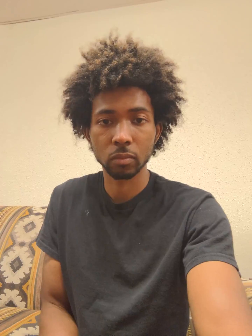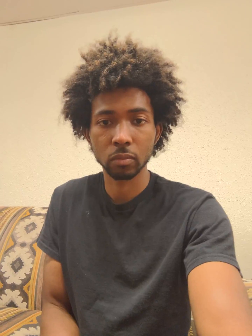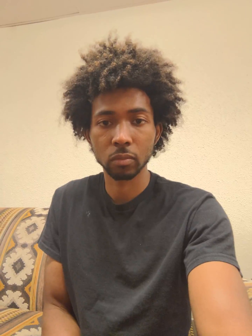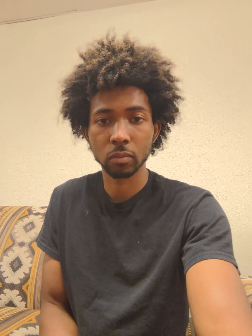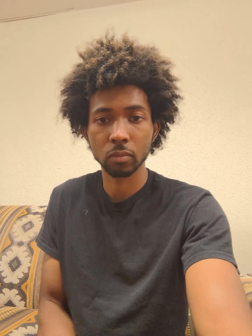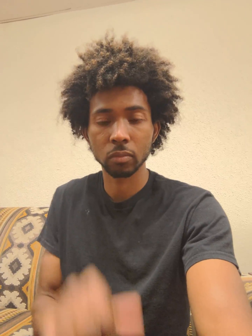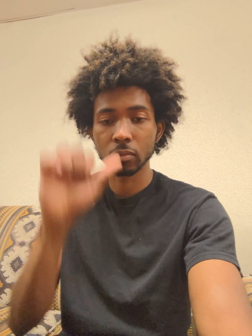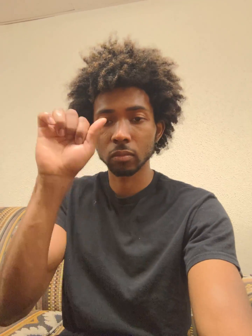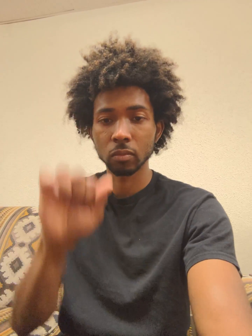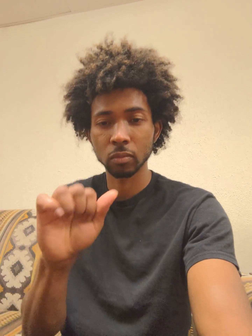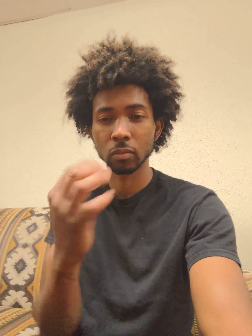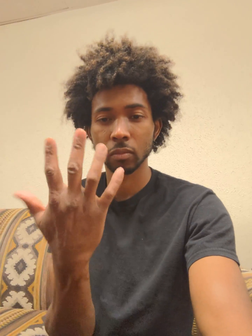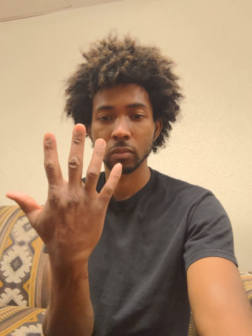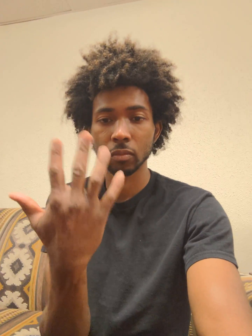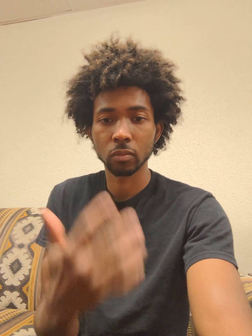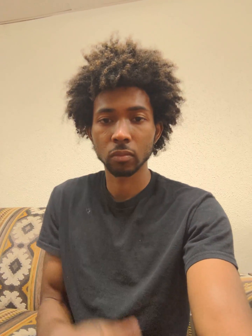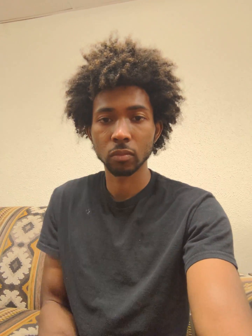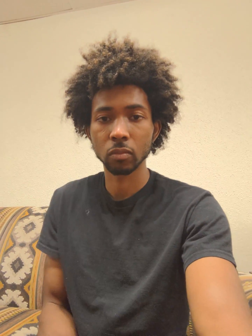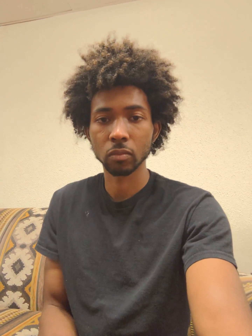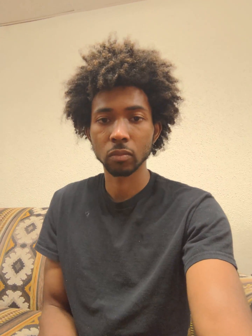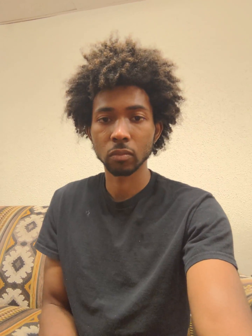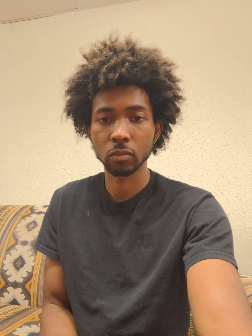gloves